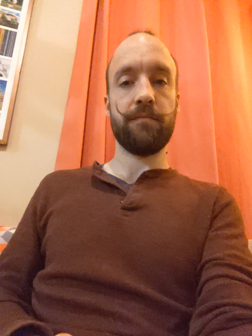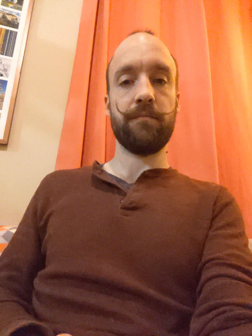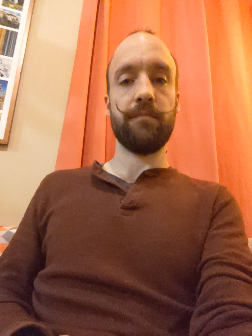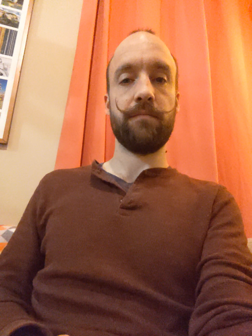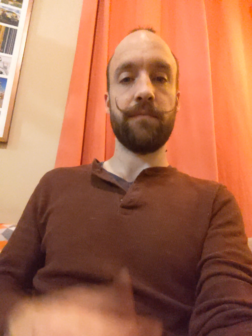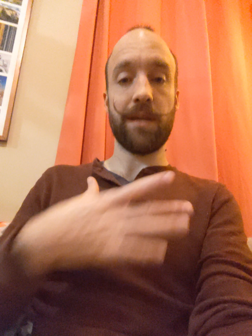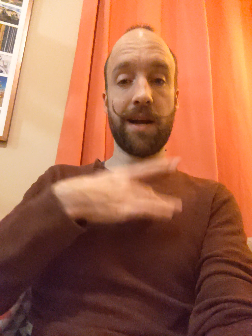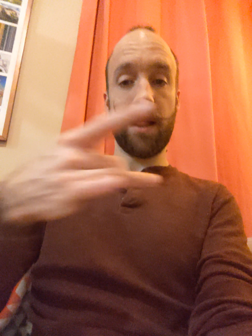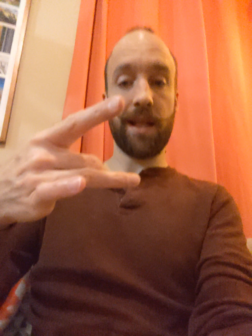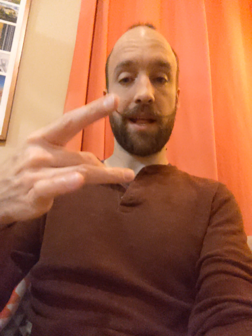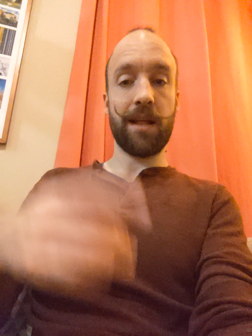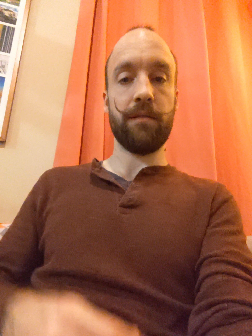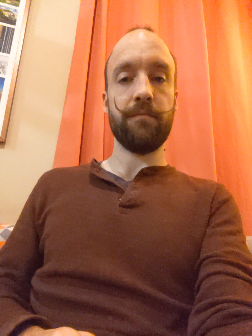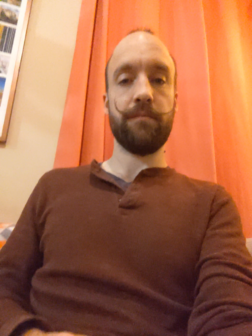like